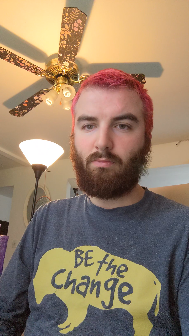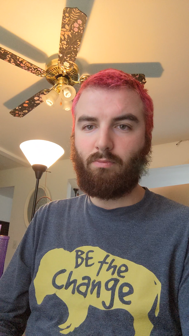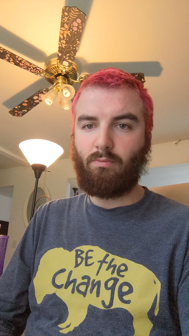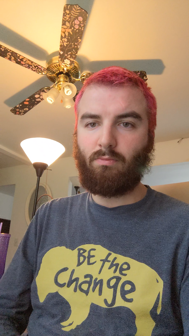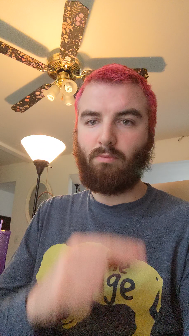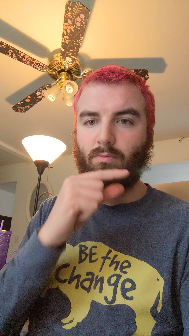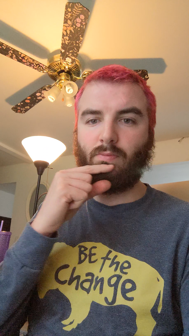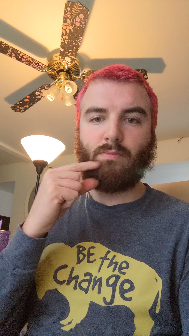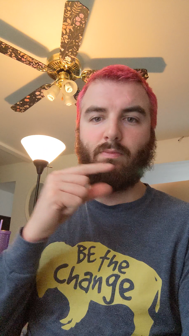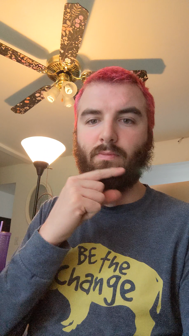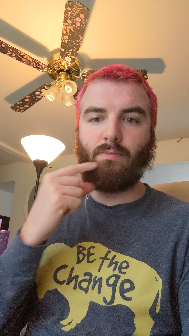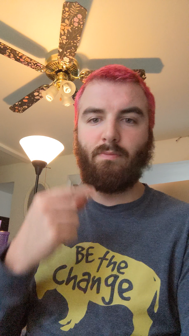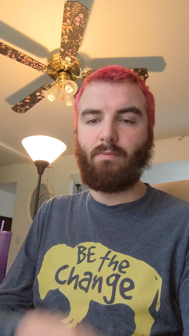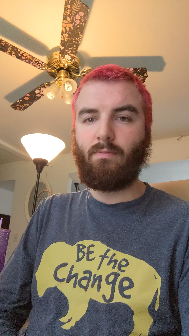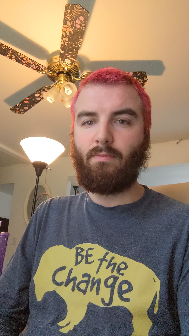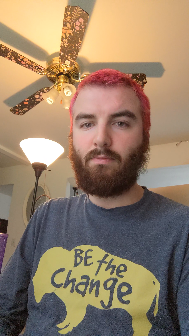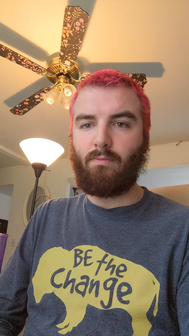glue